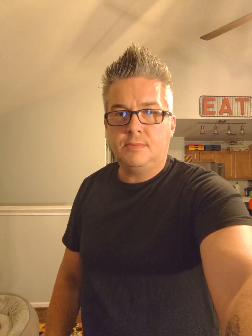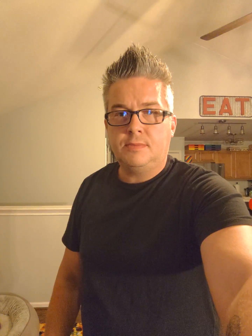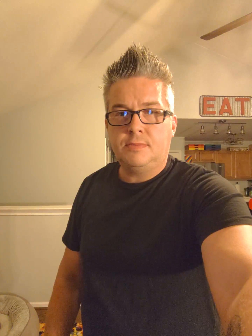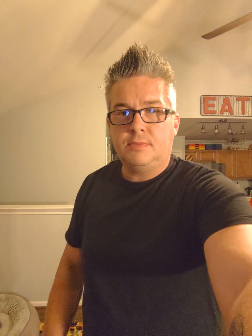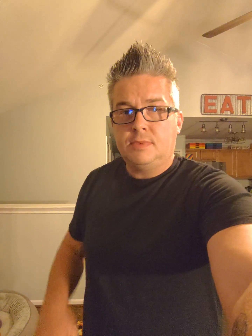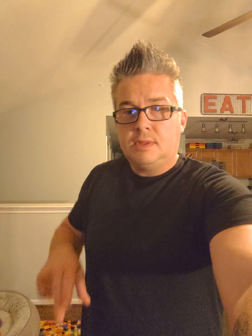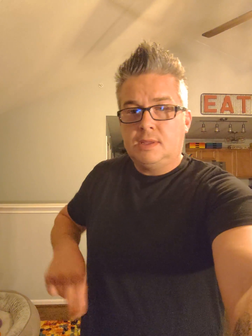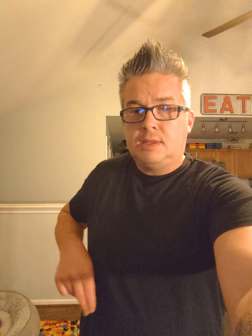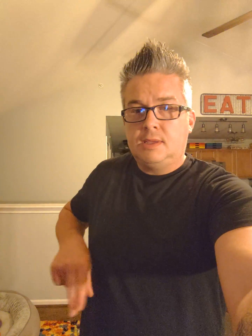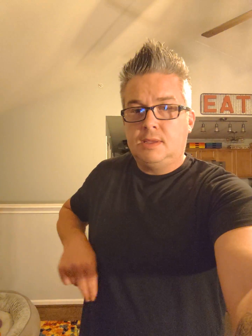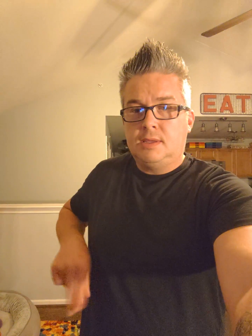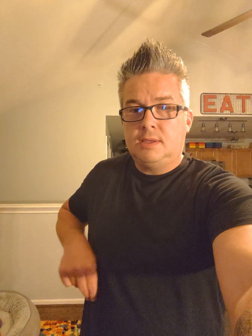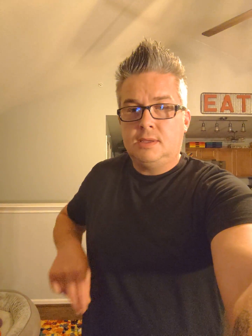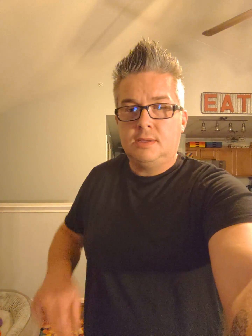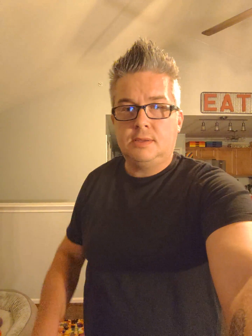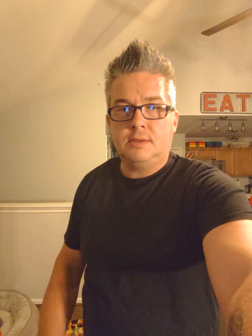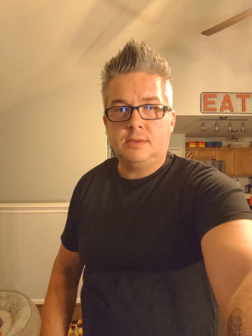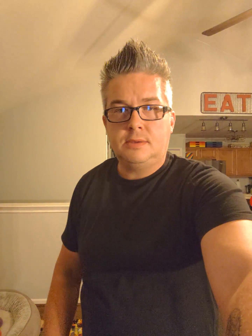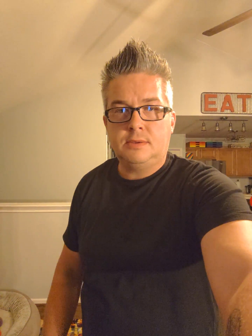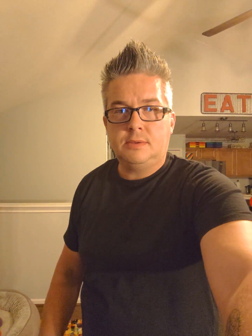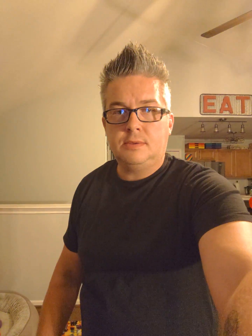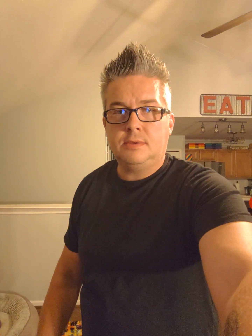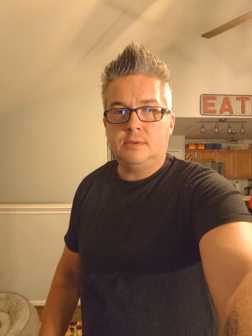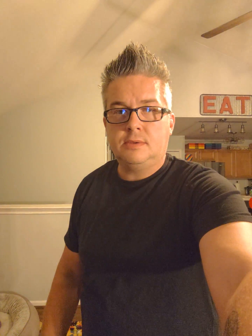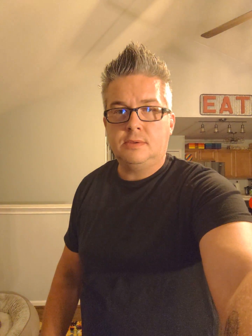diaper